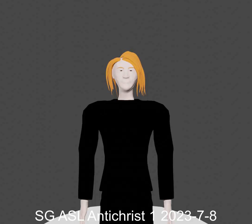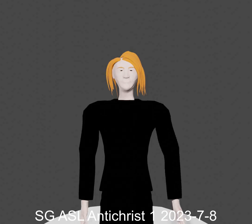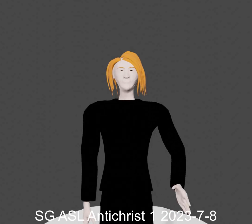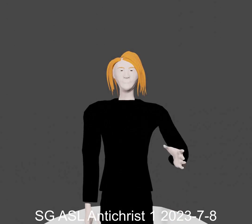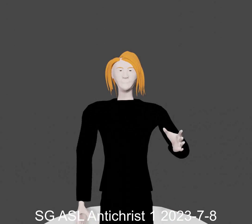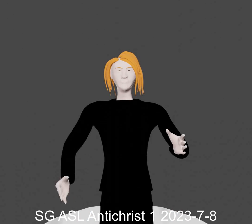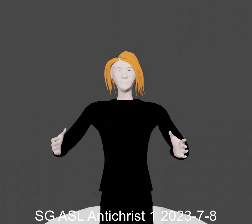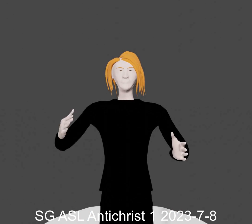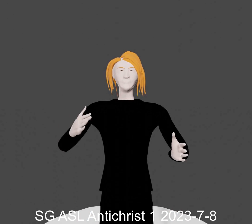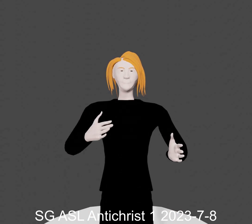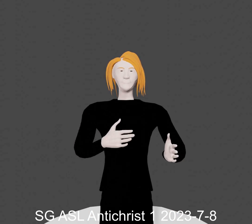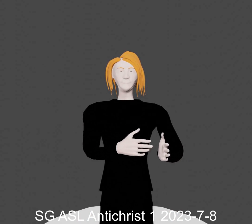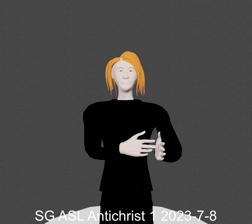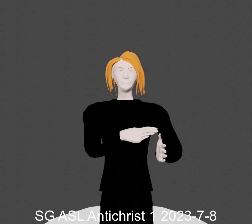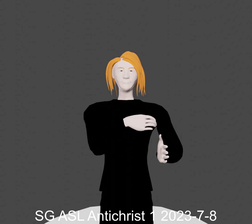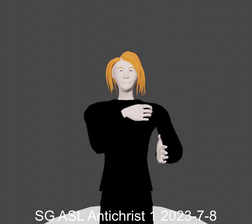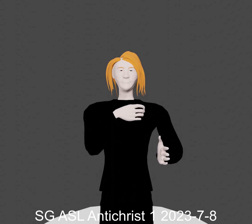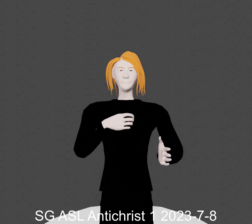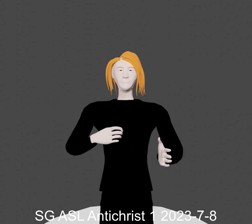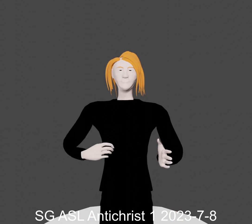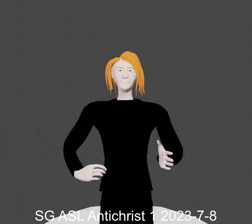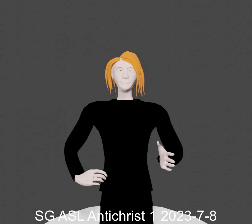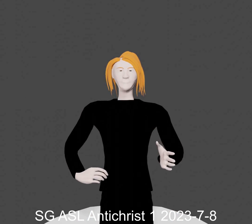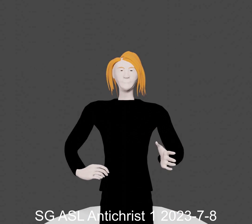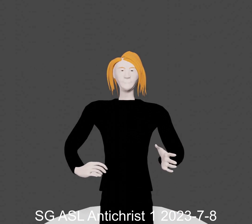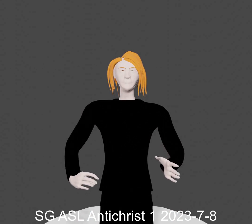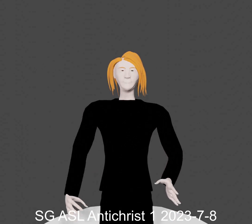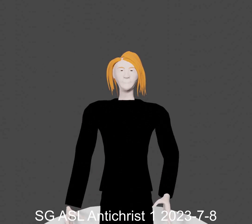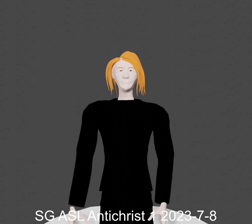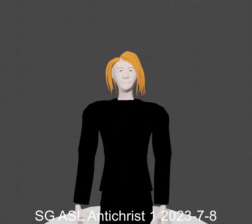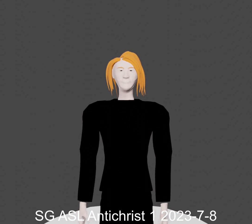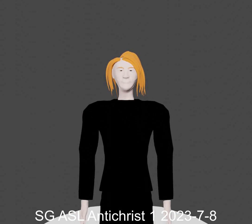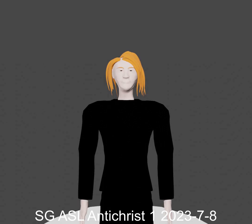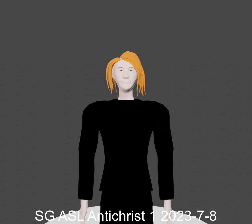Antichrist